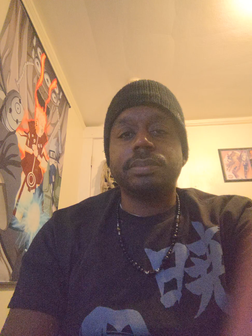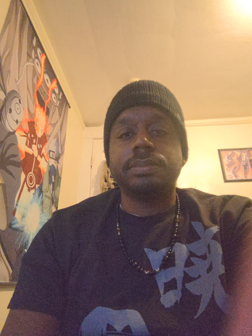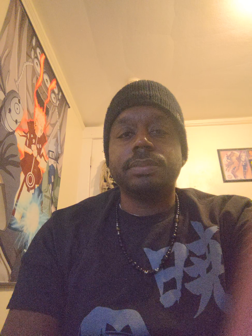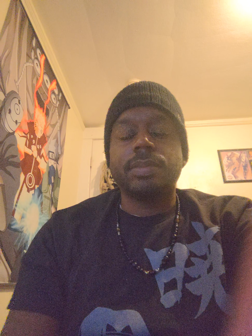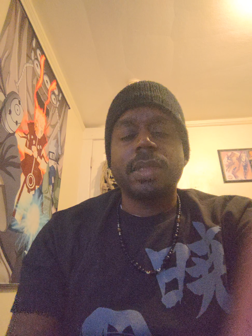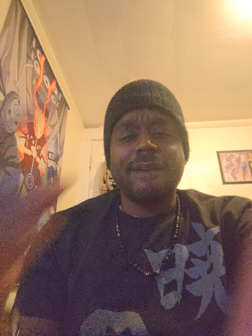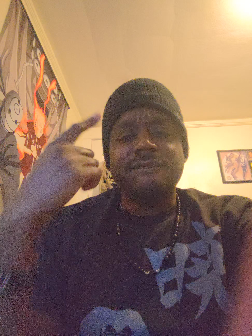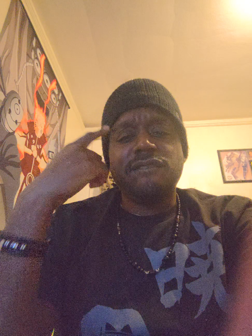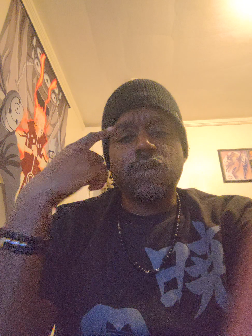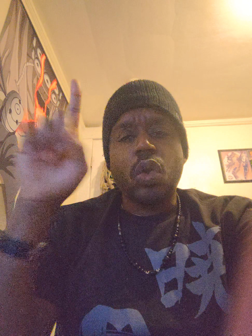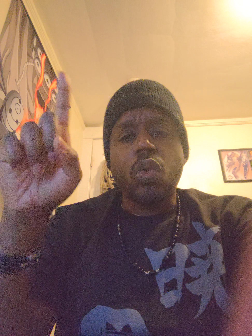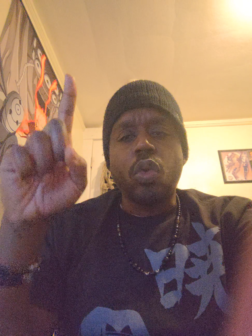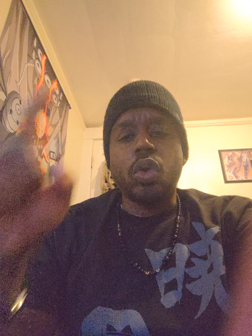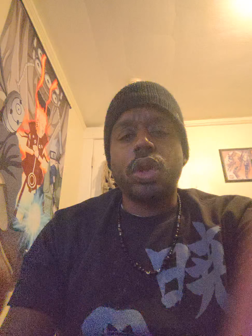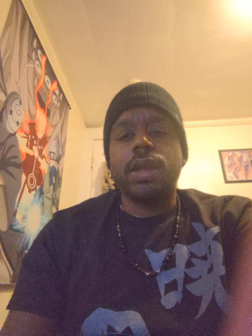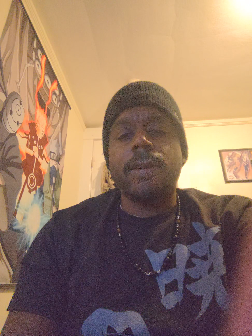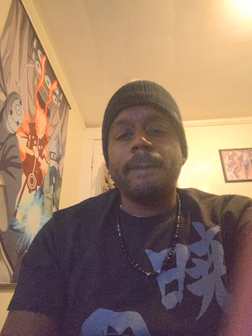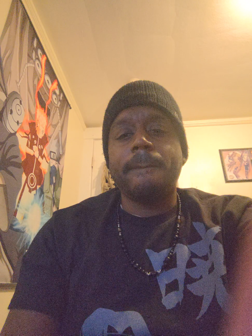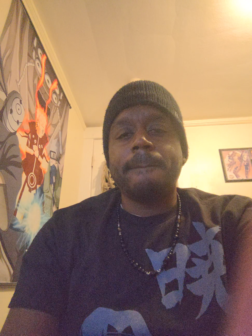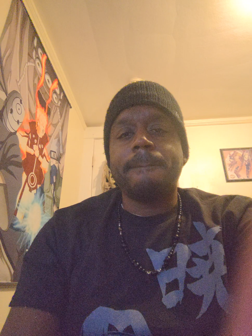for